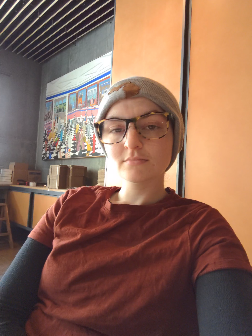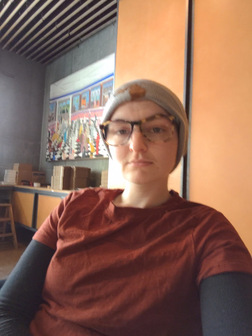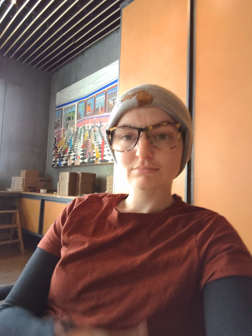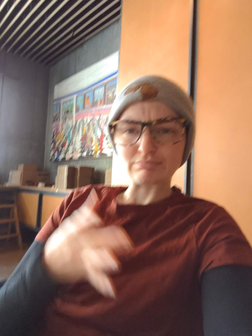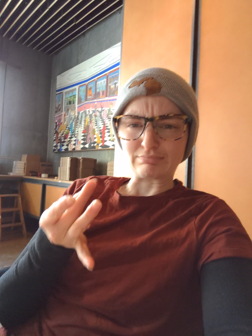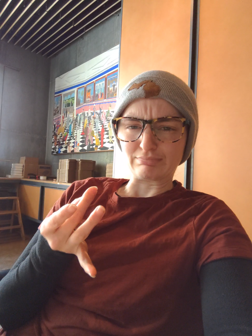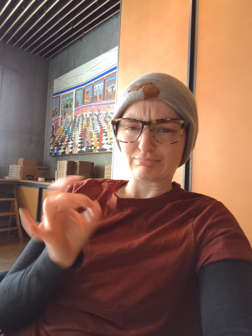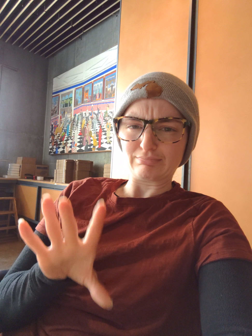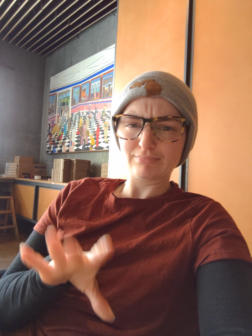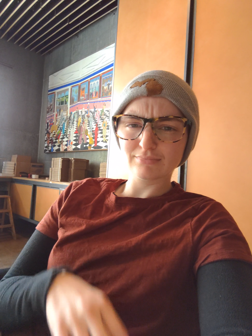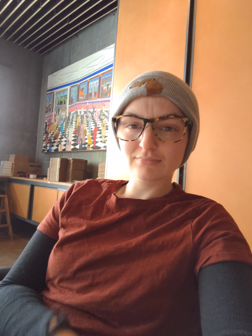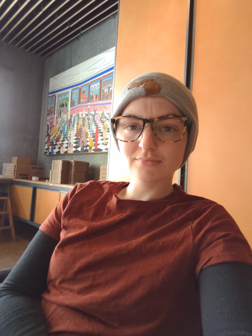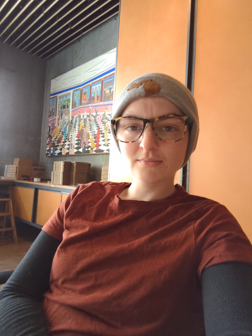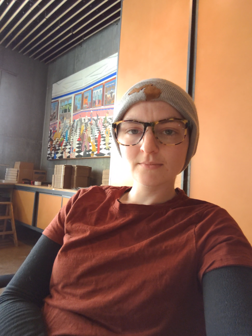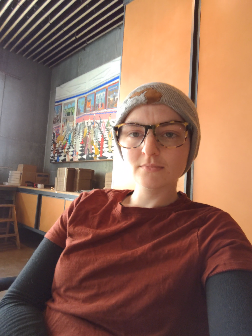yucky